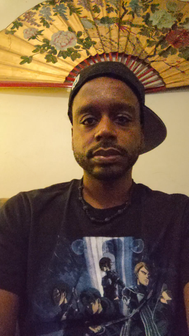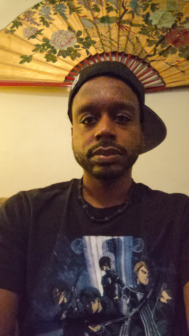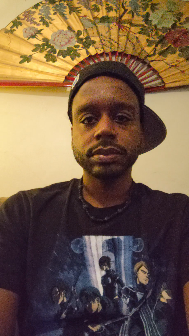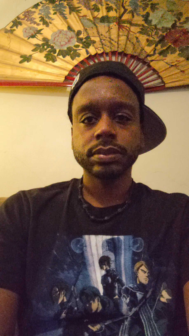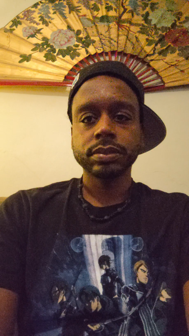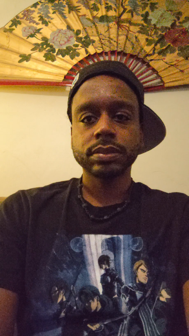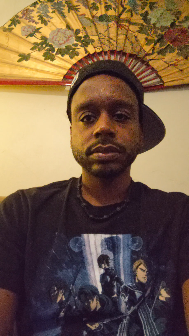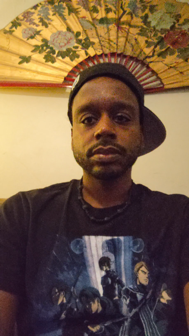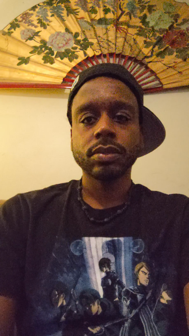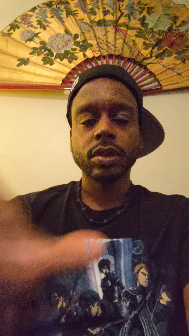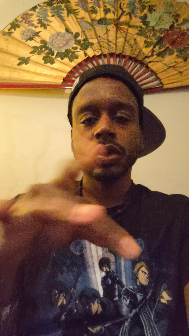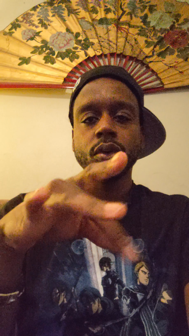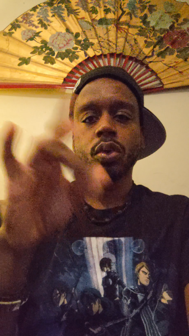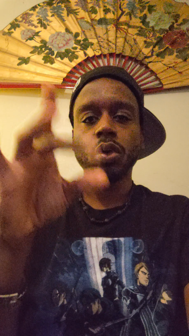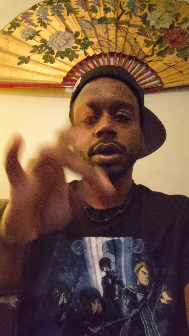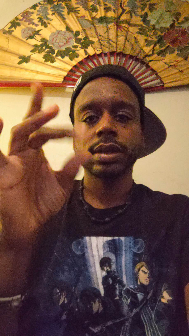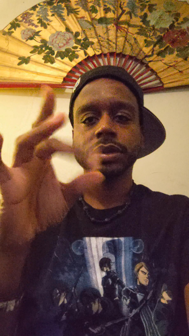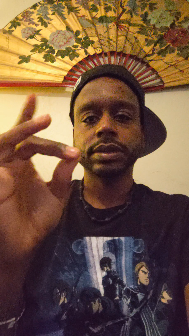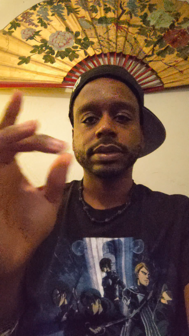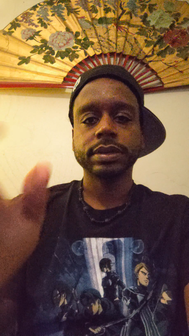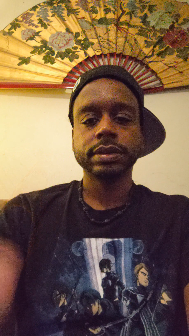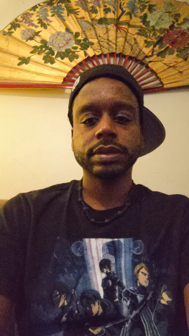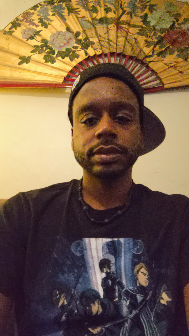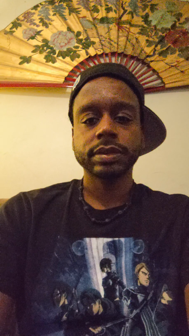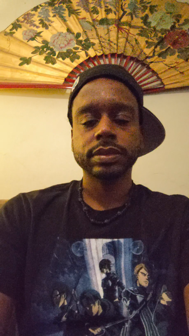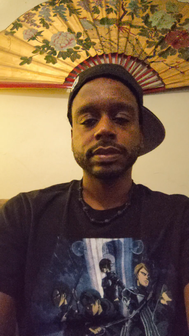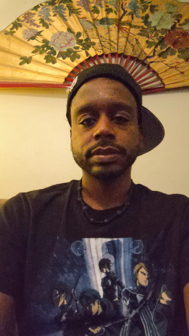choose